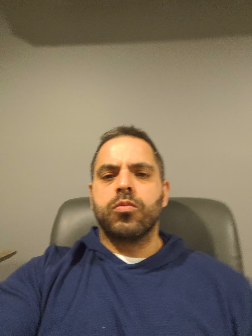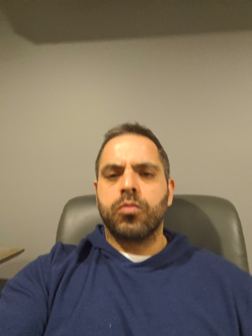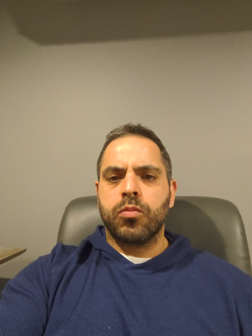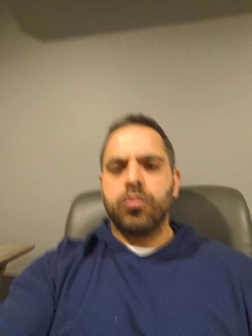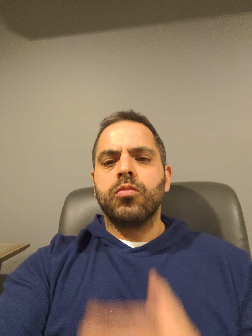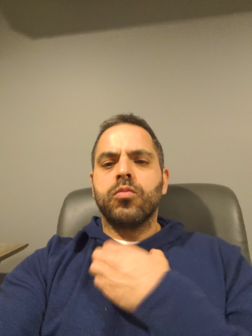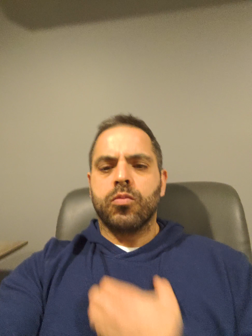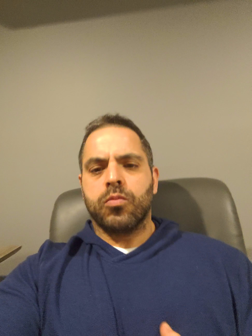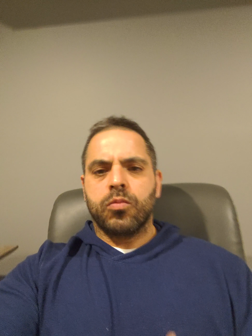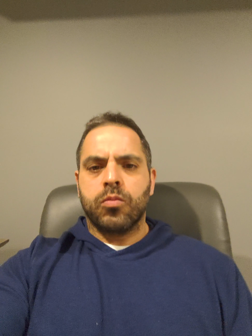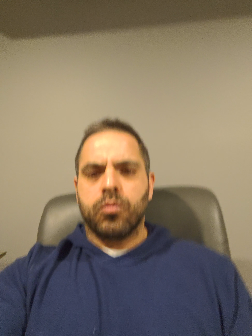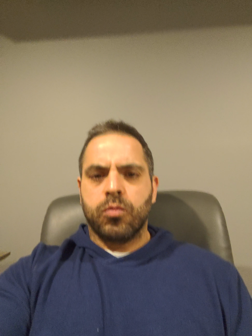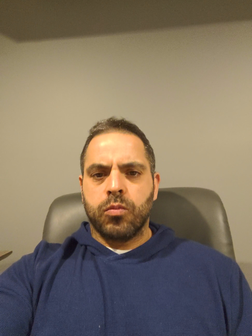hungry